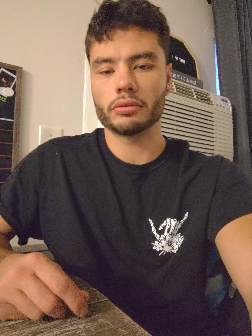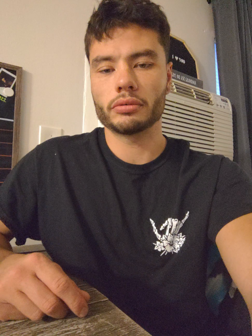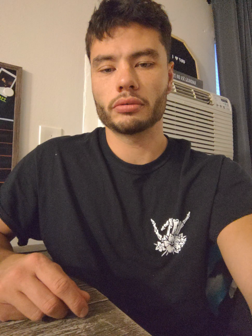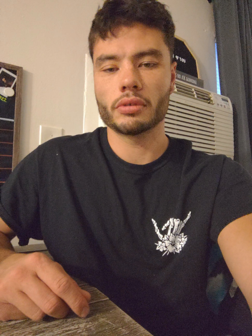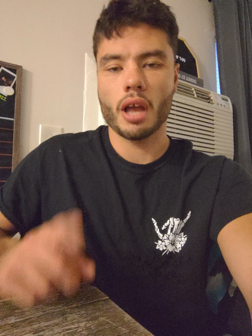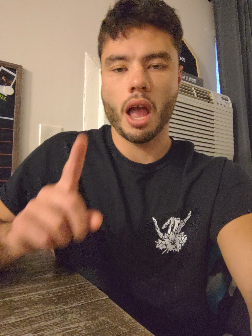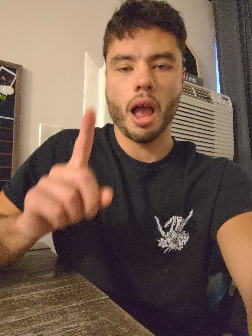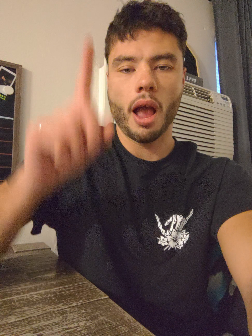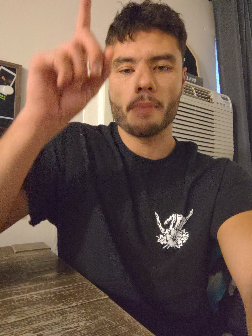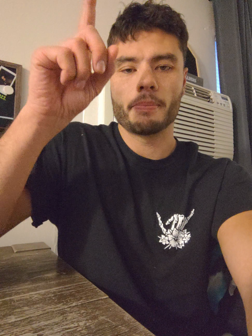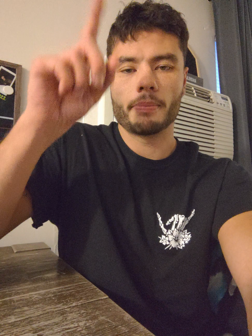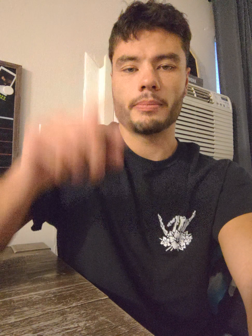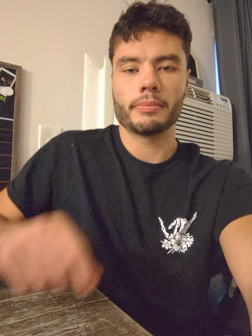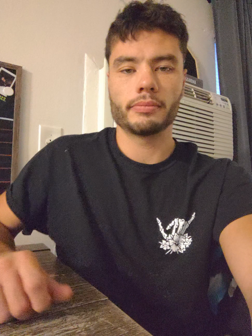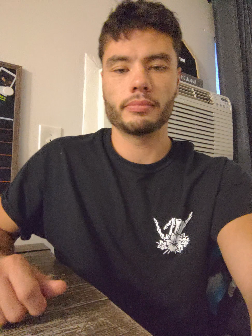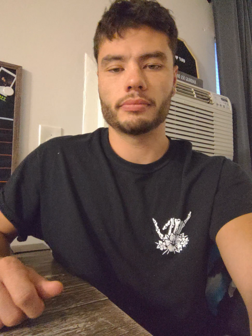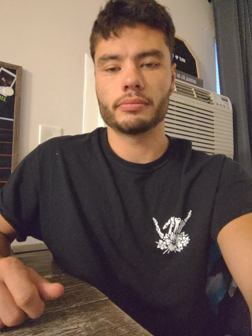up